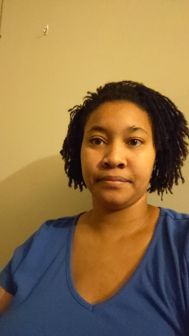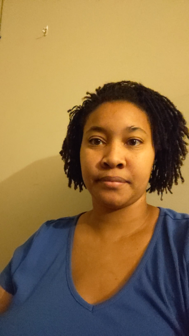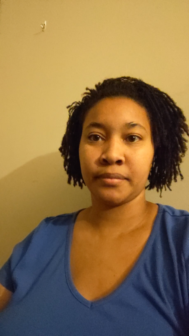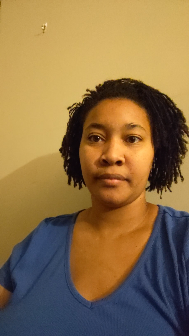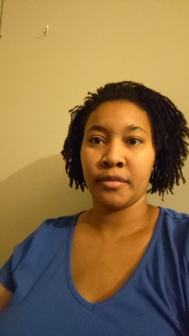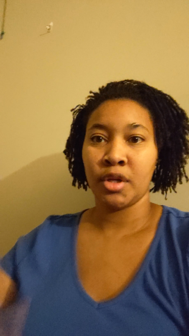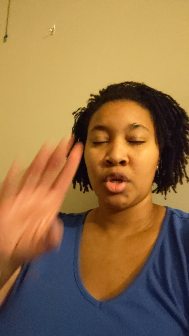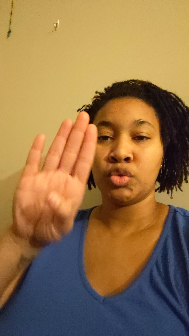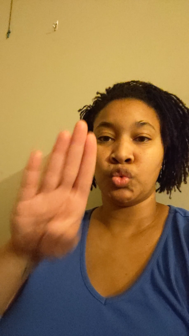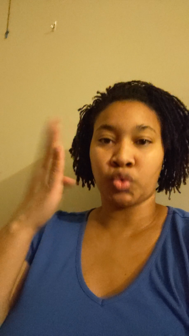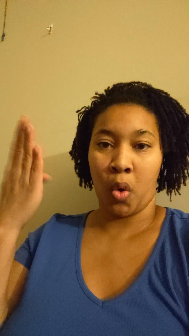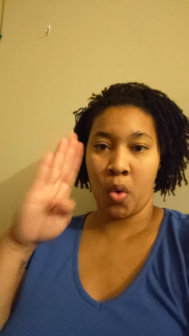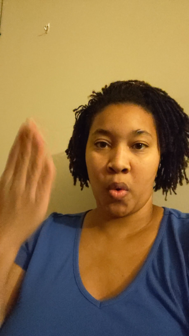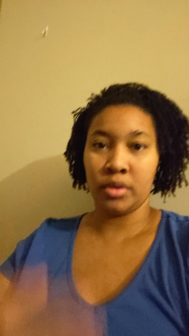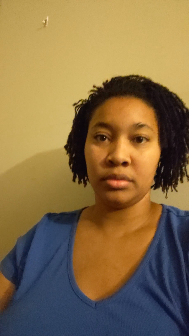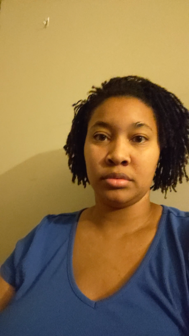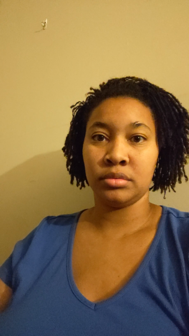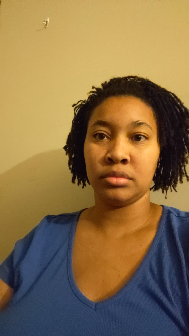door